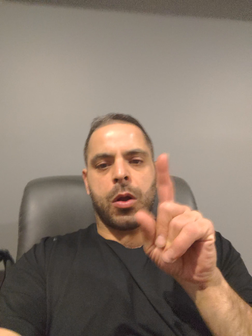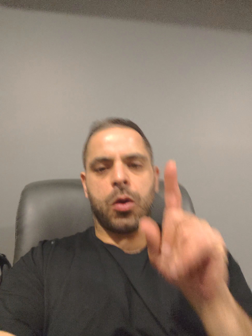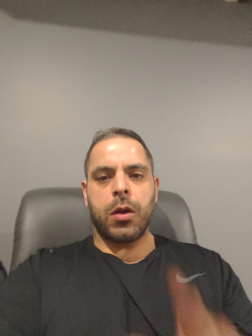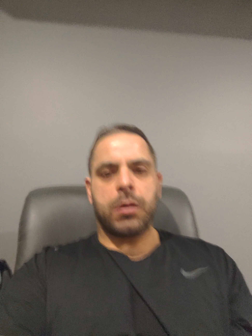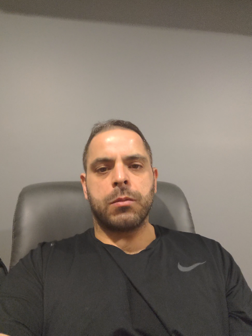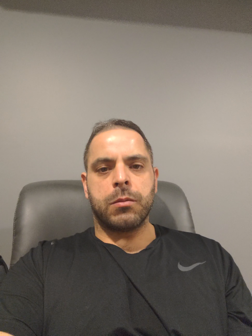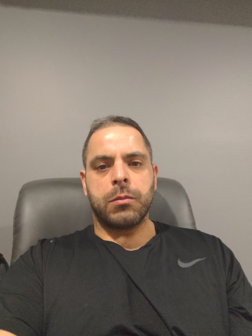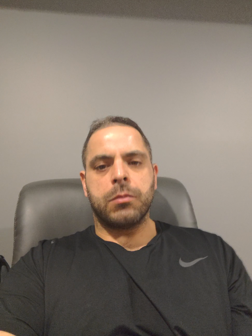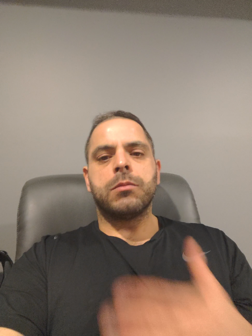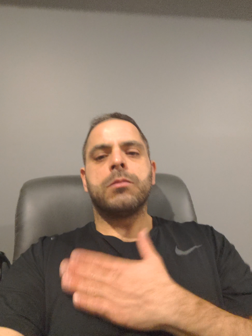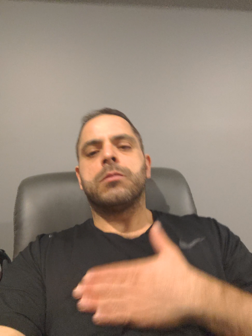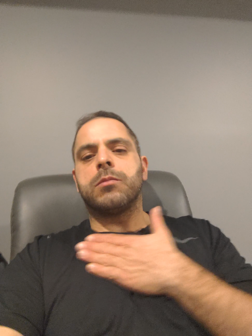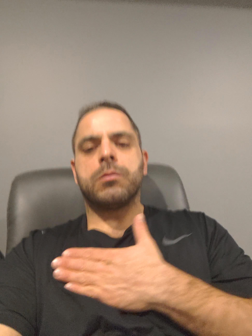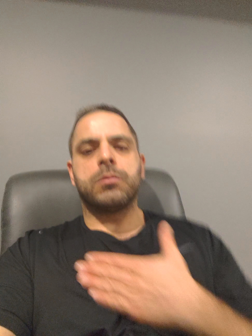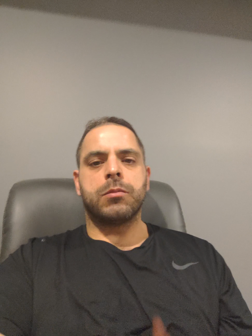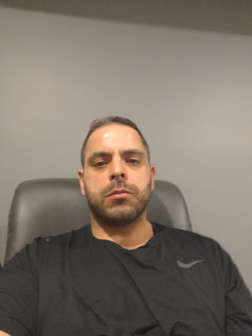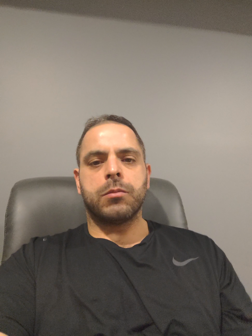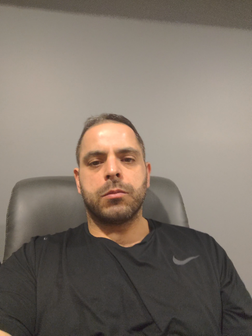please